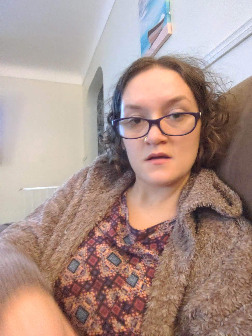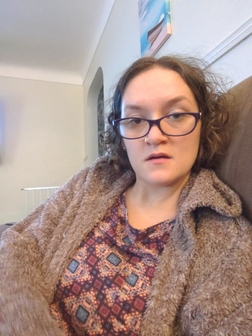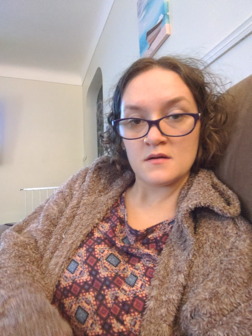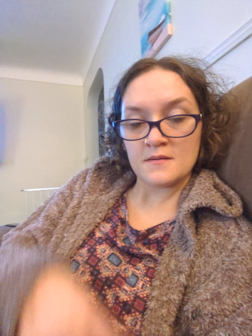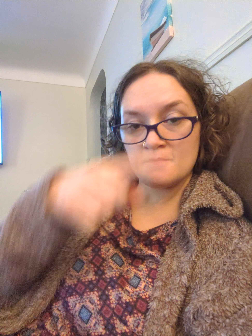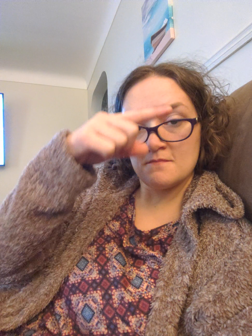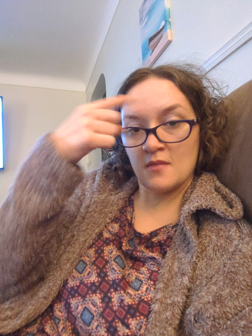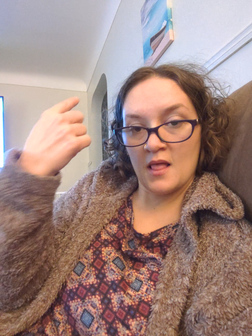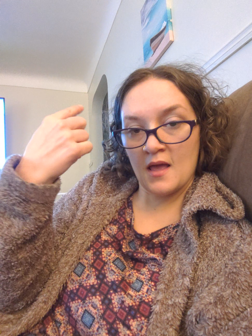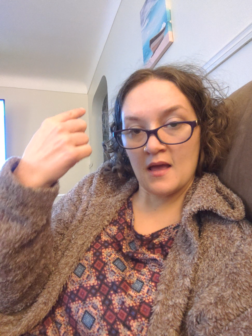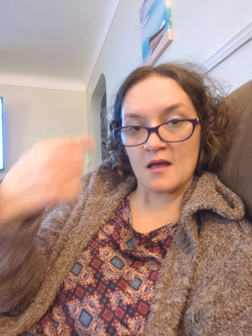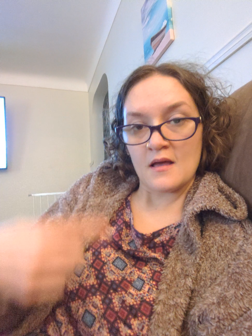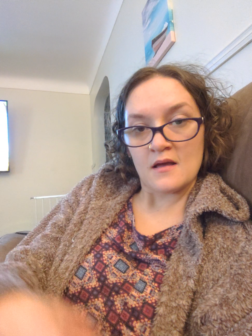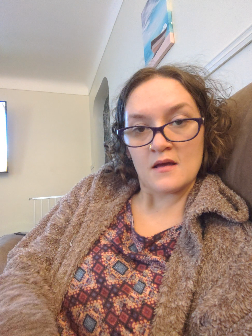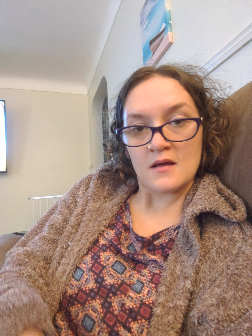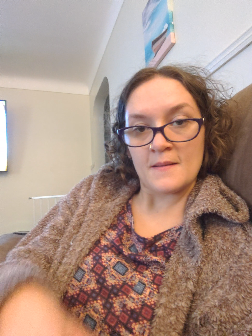black